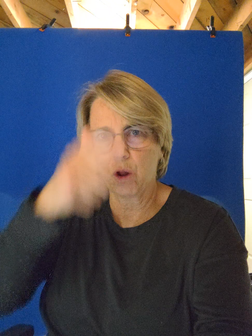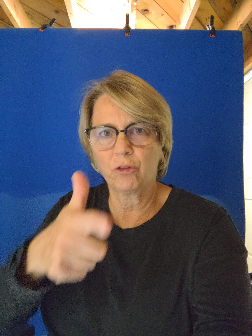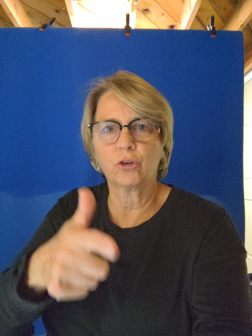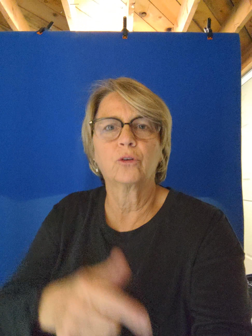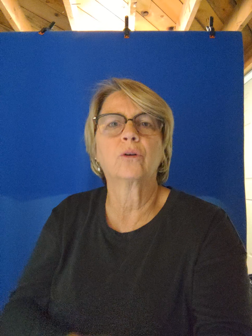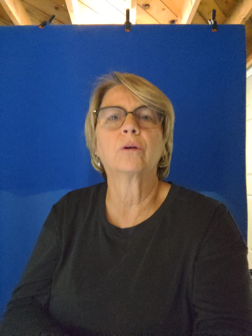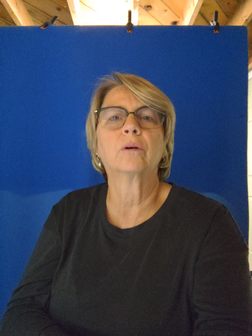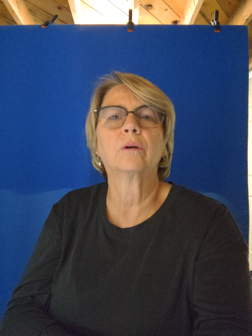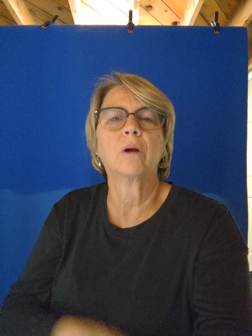brother